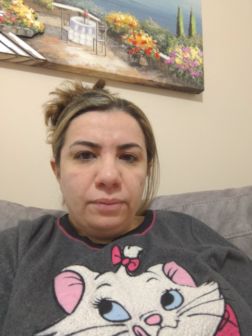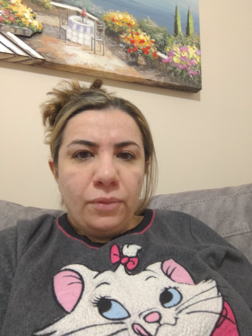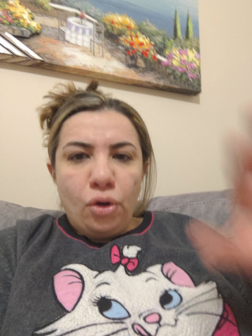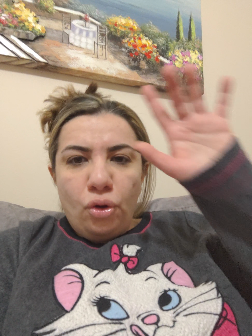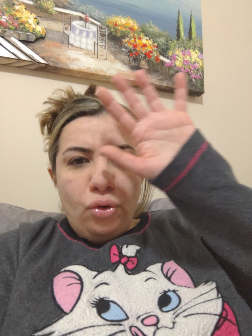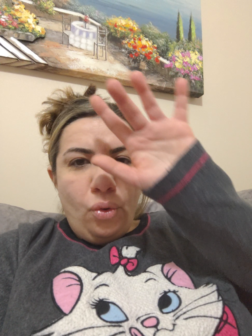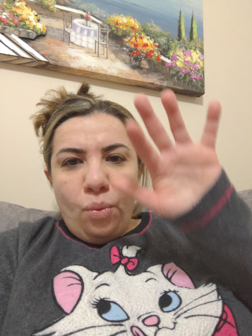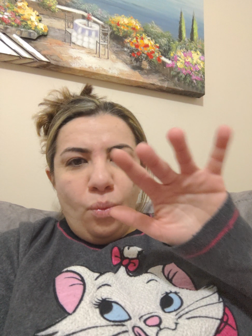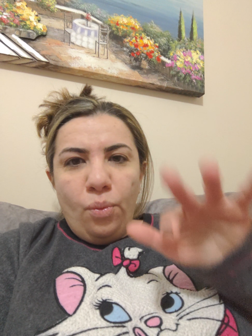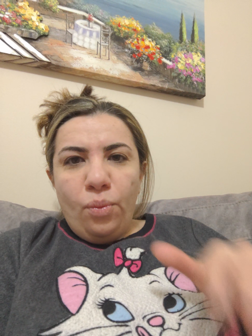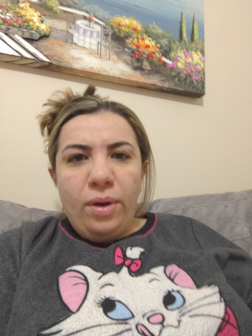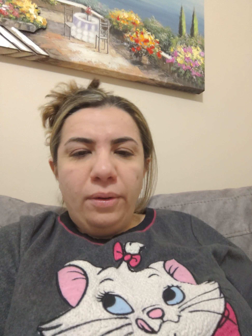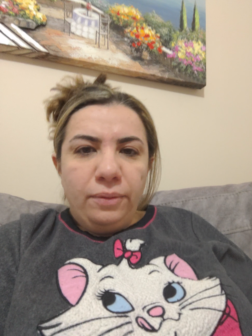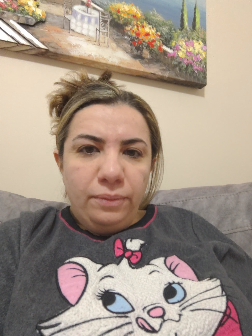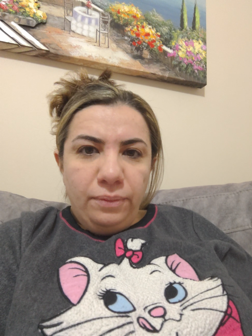snow